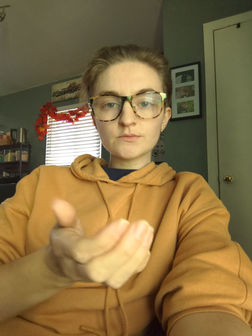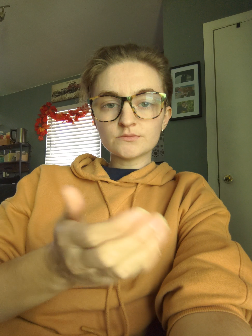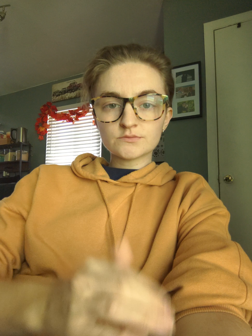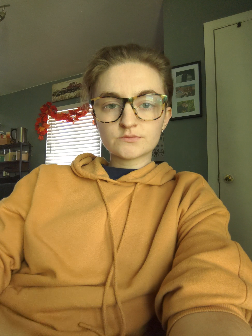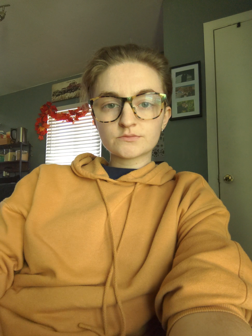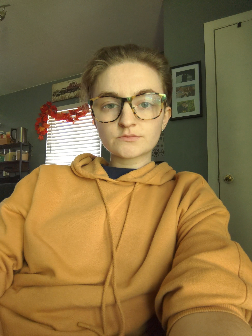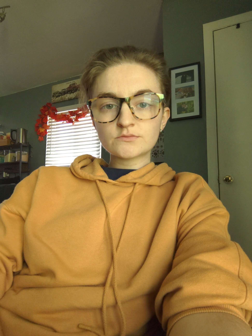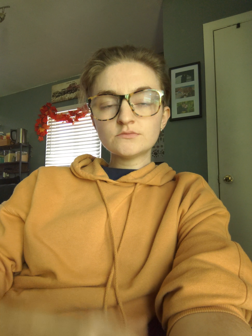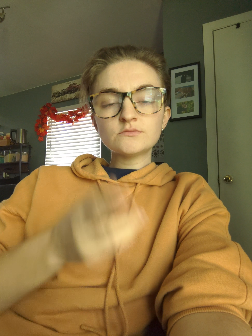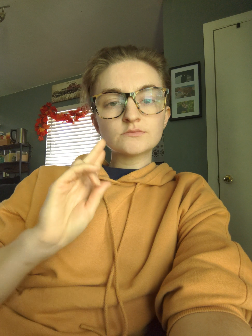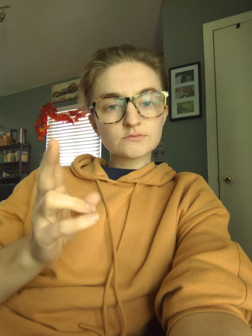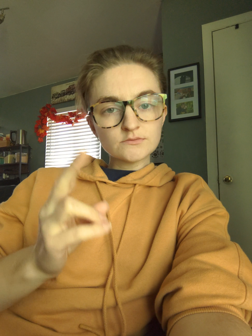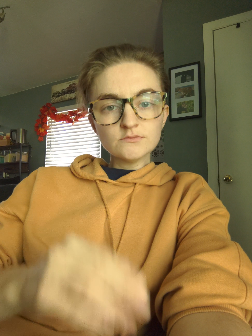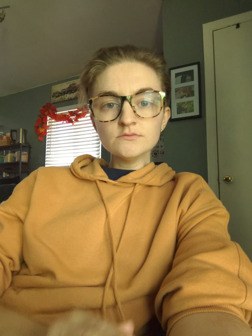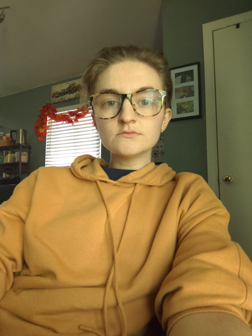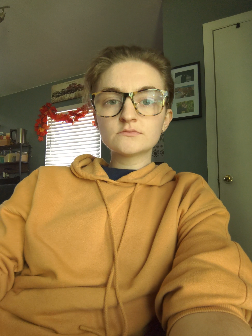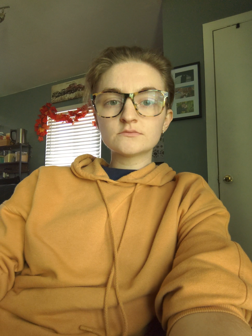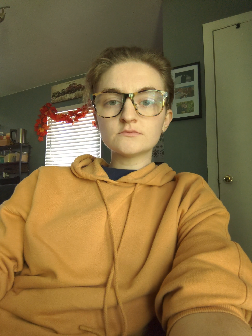hurry